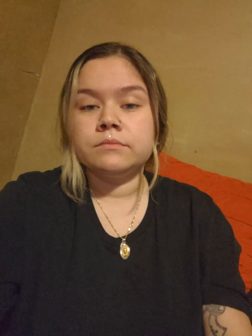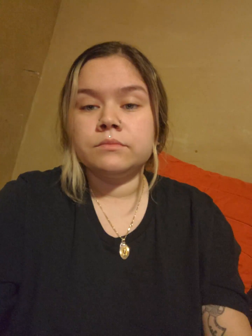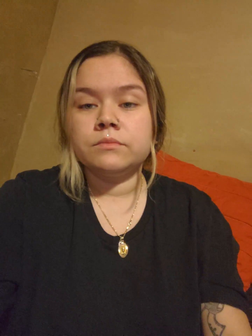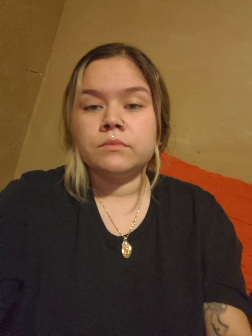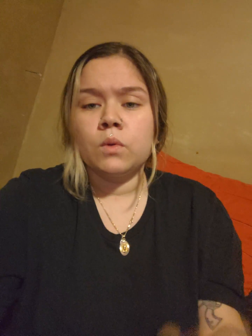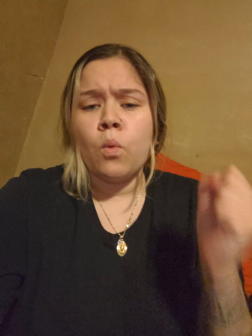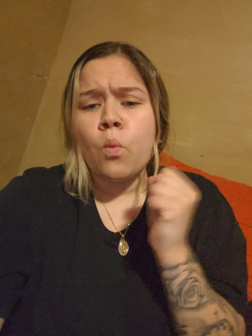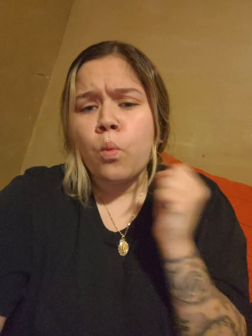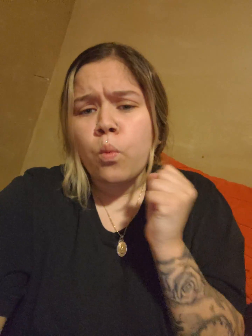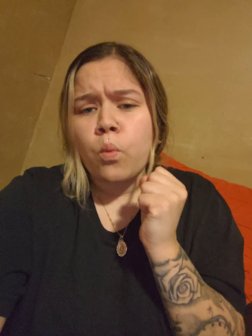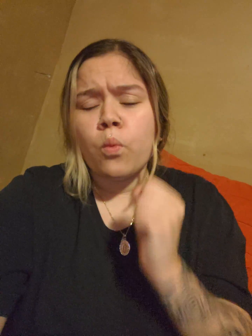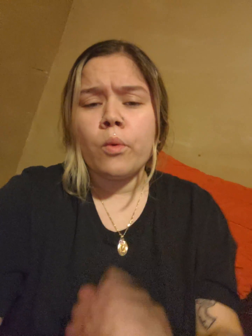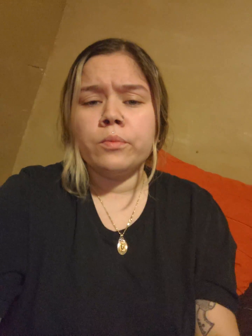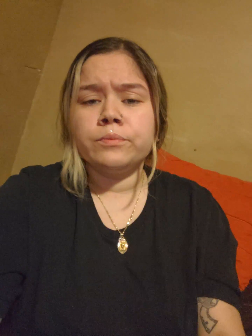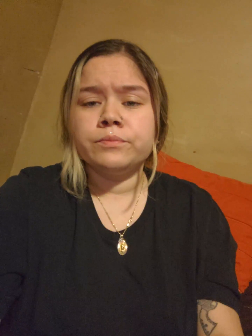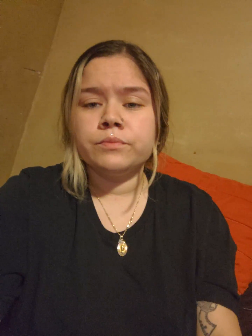cold